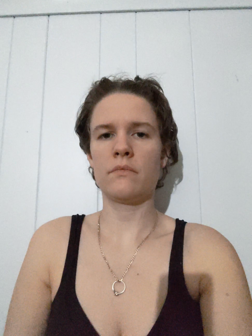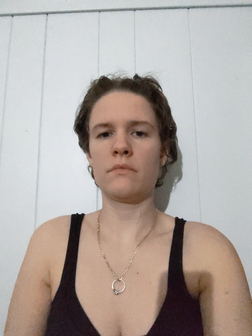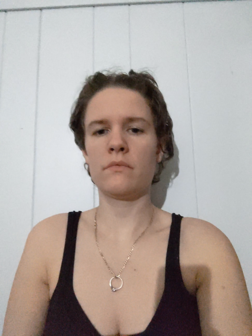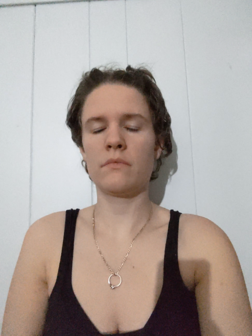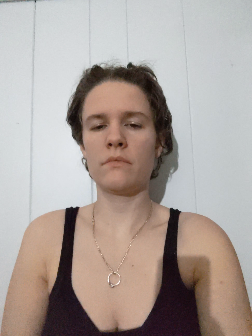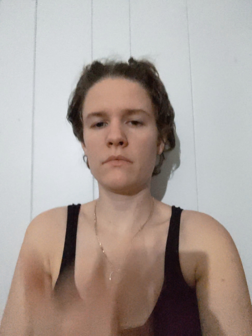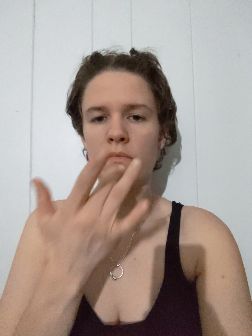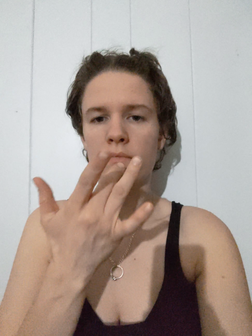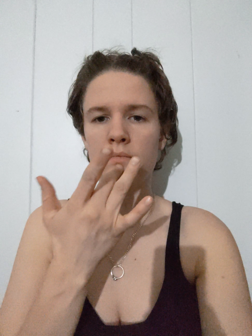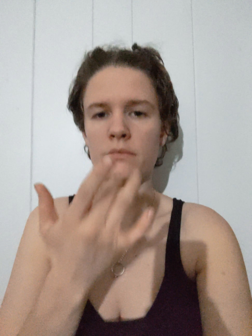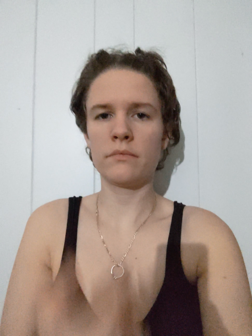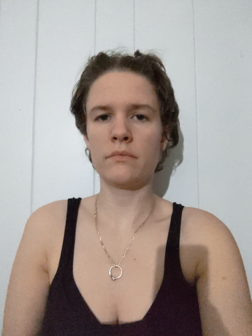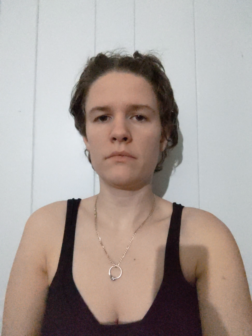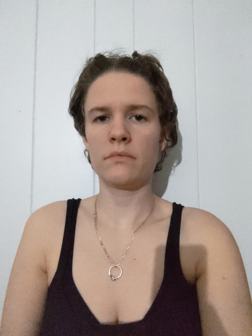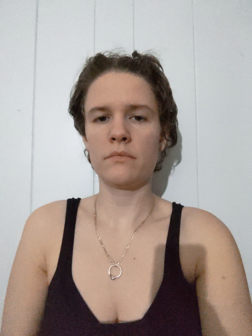taste